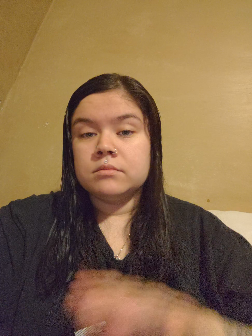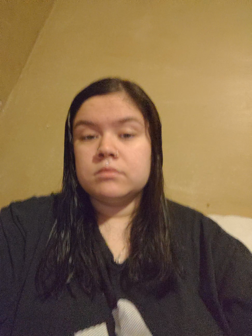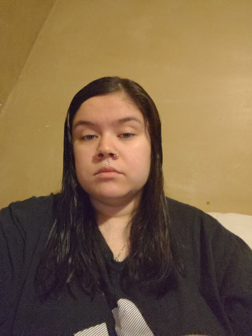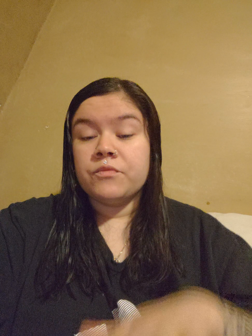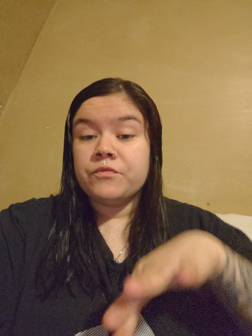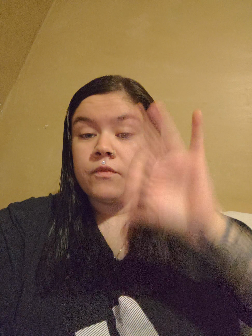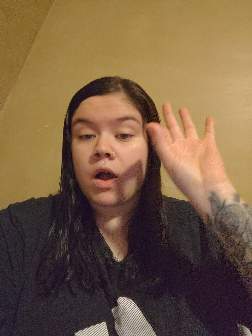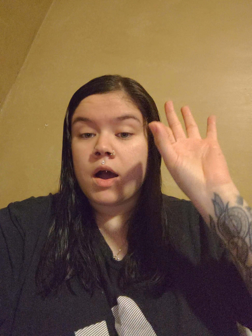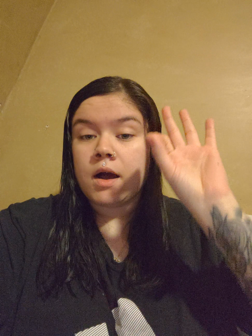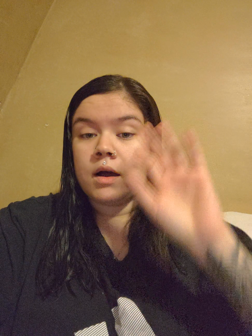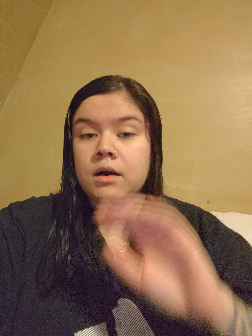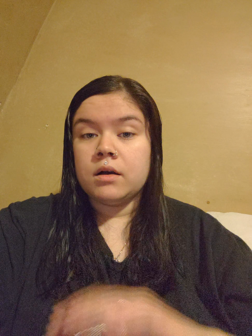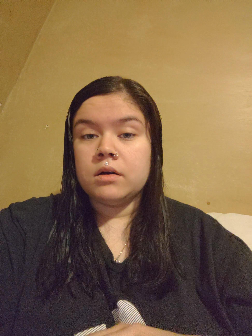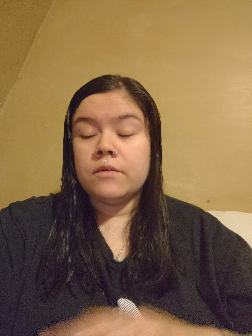find